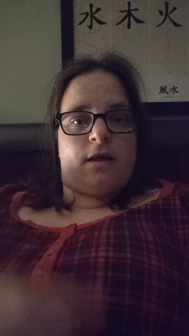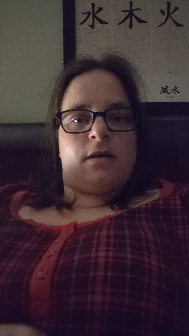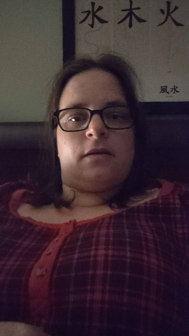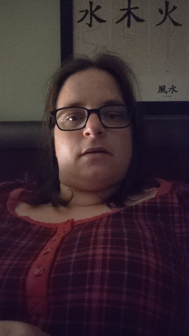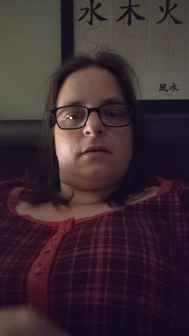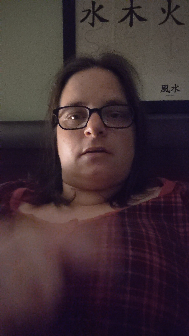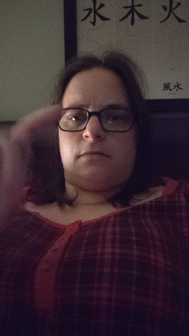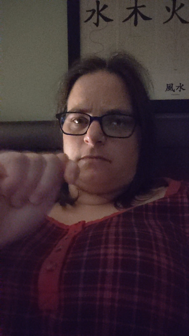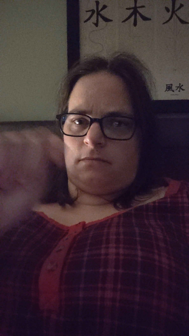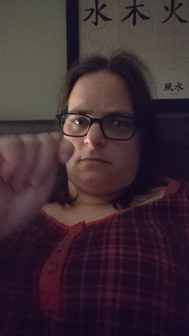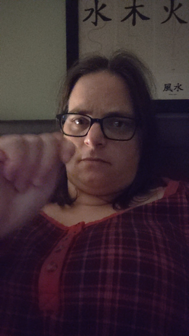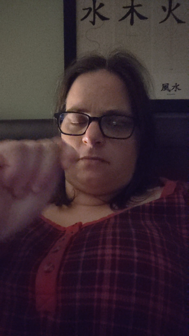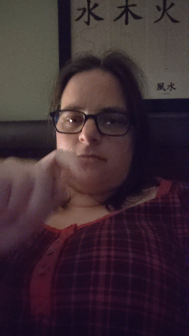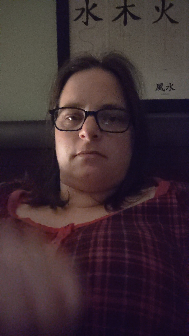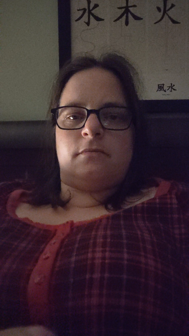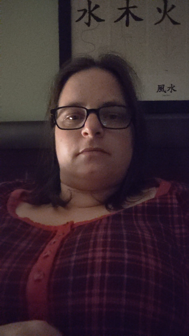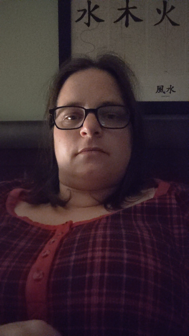go potty